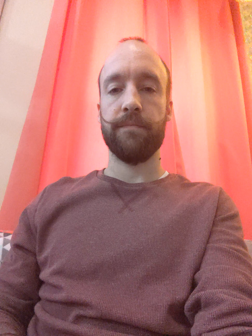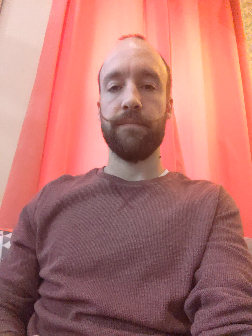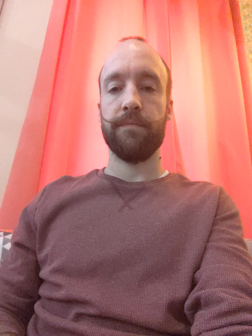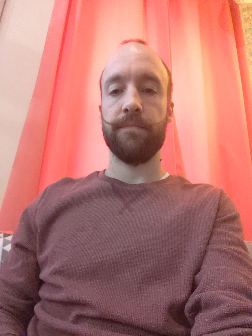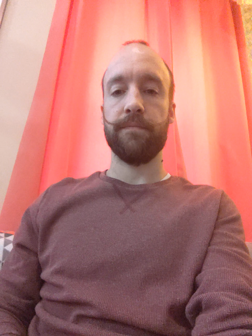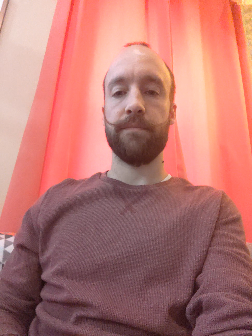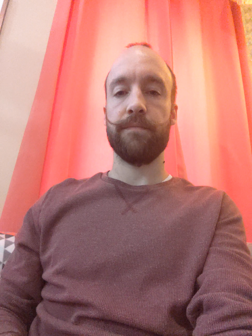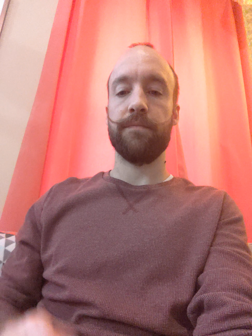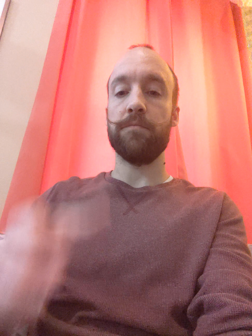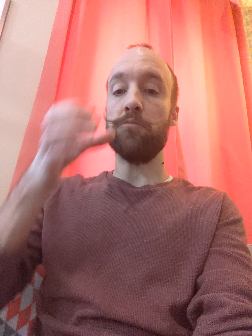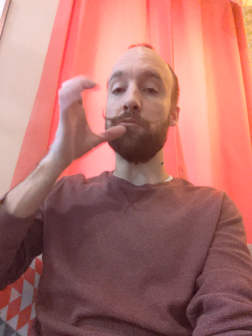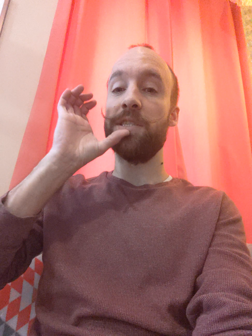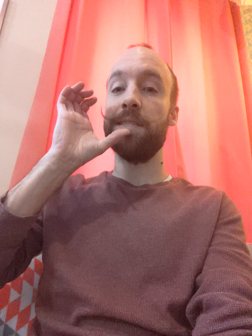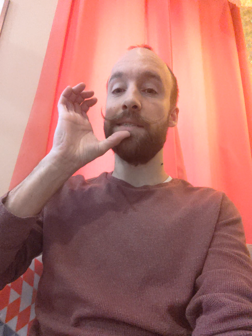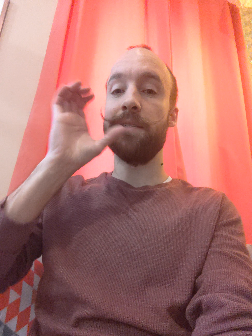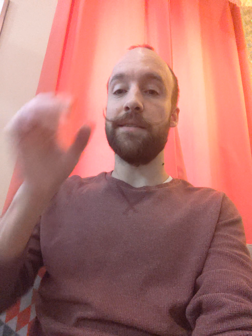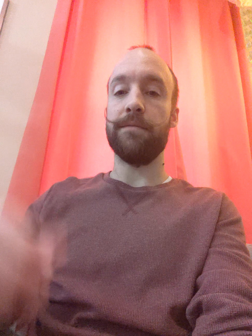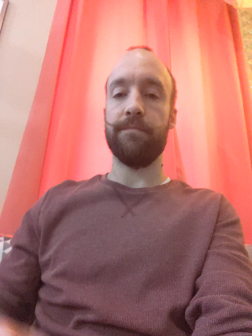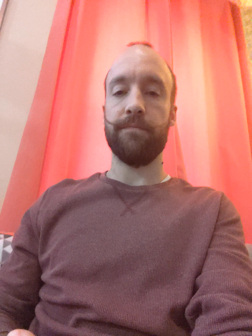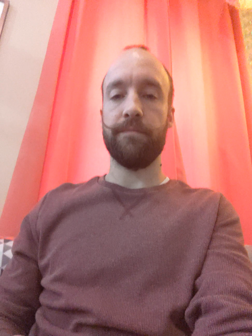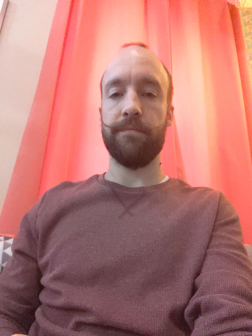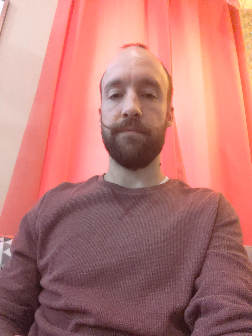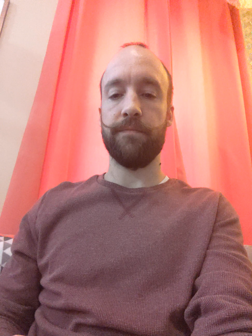drink